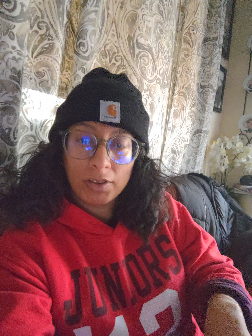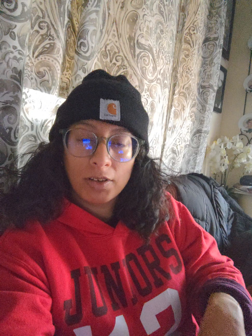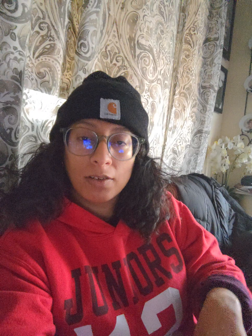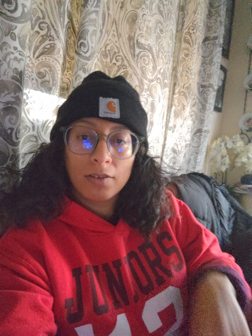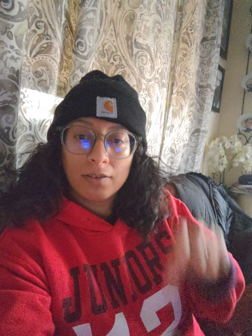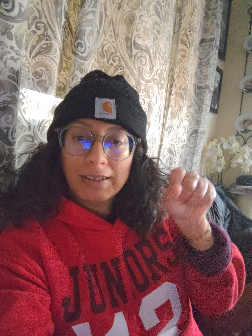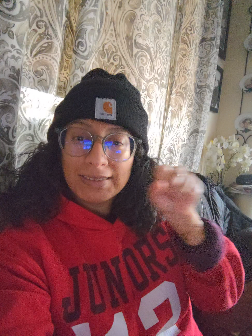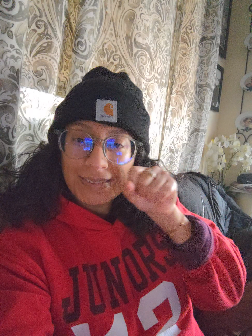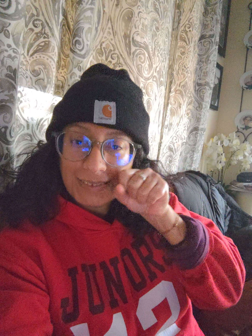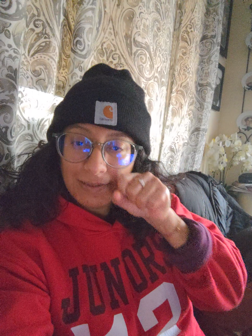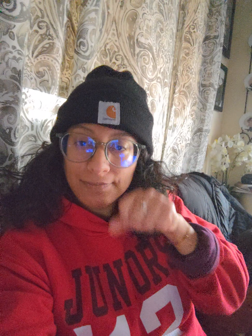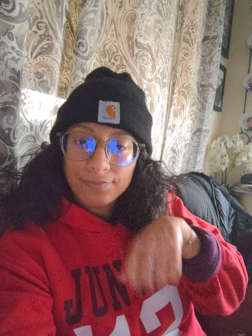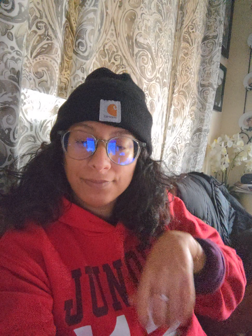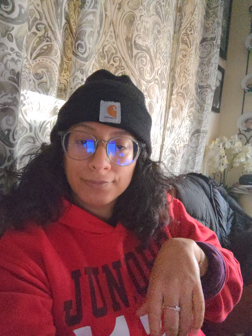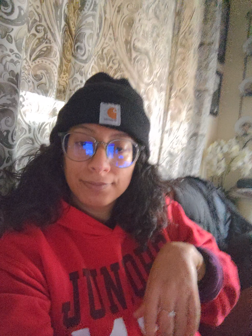carrot